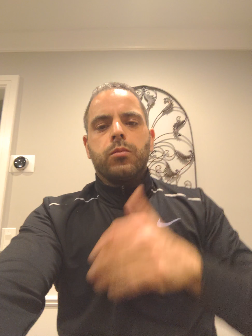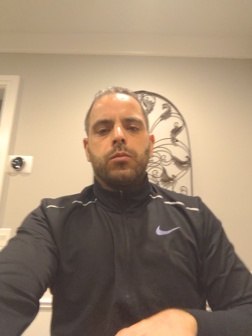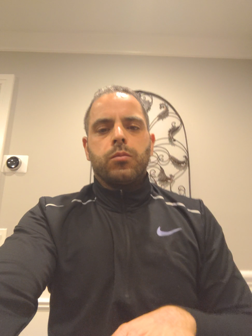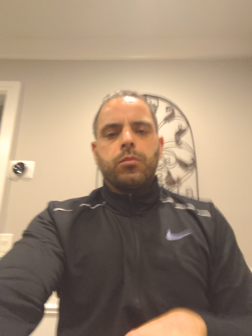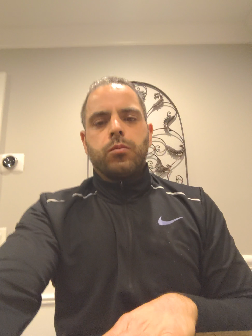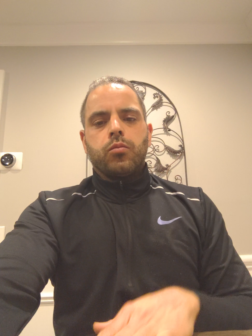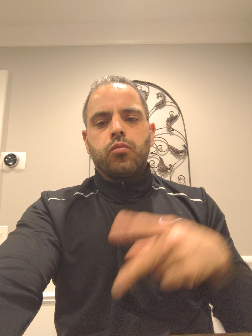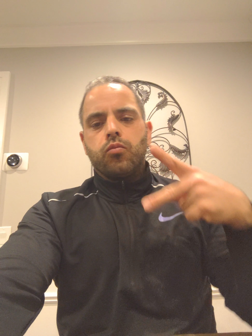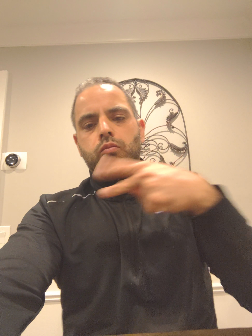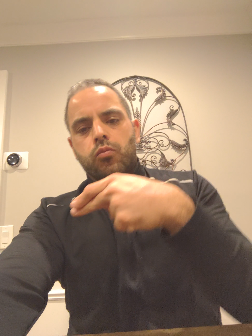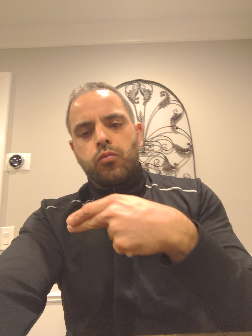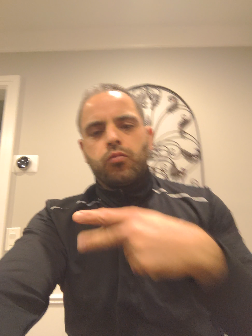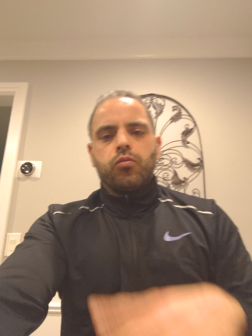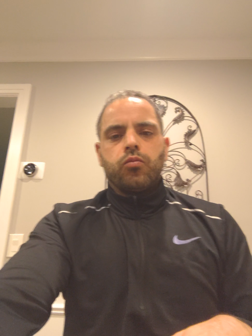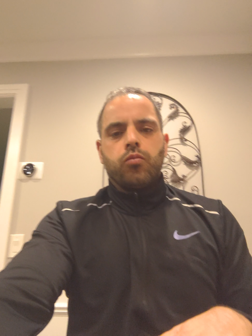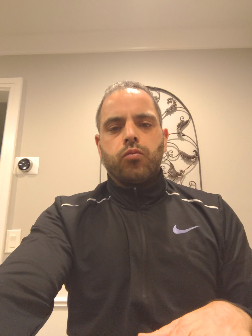cut